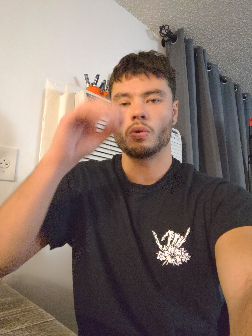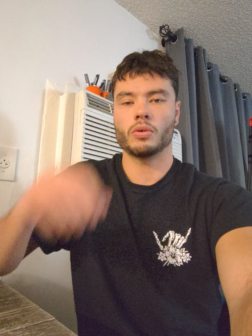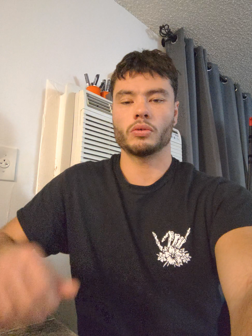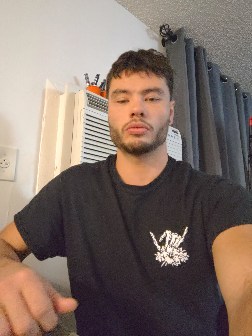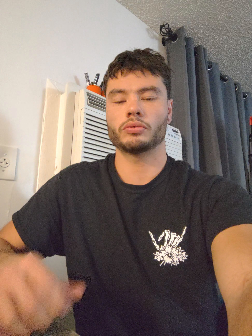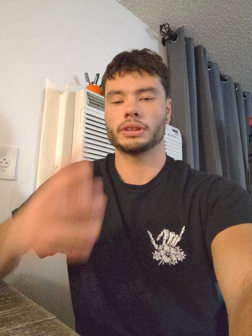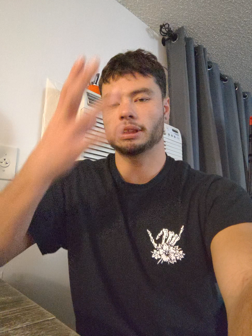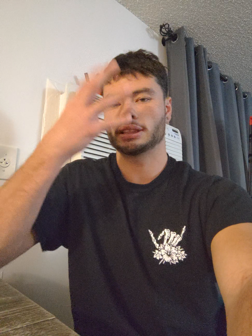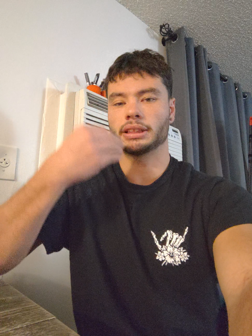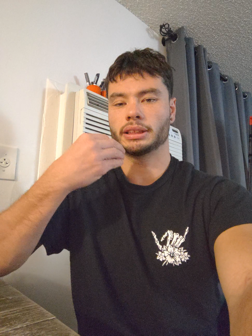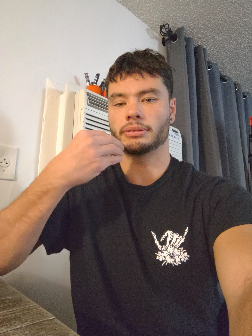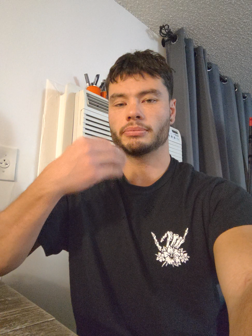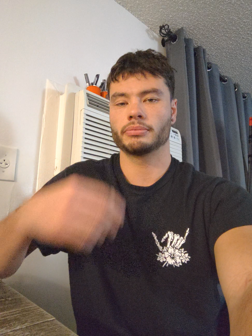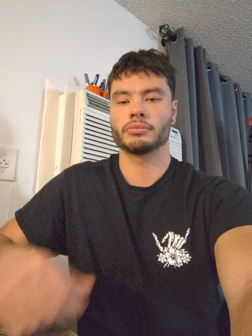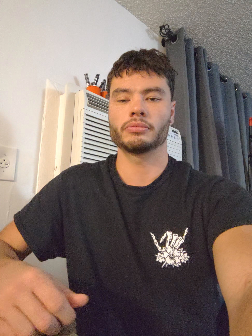sleep